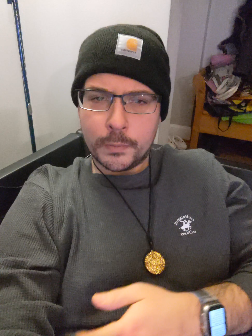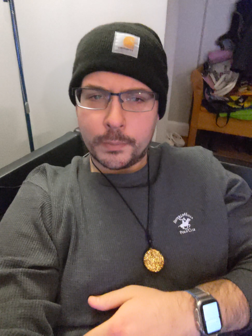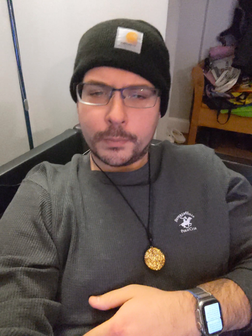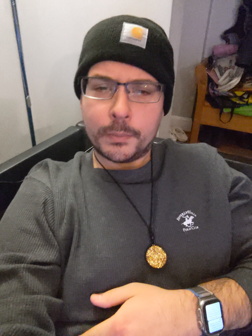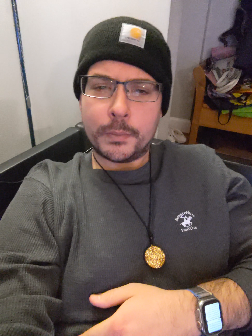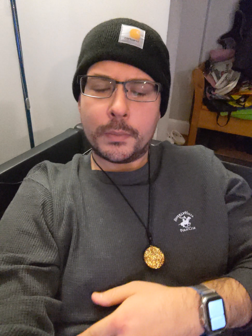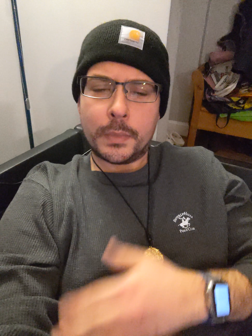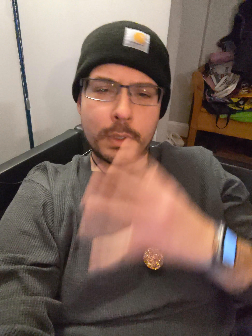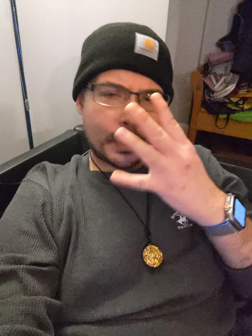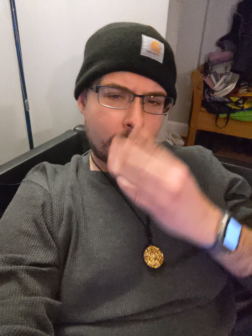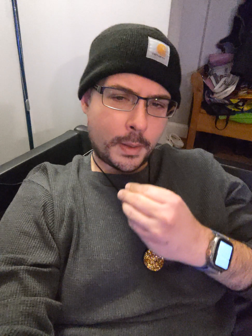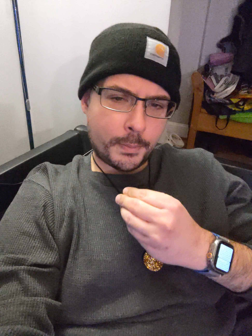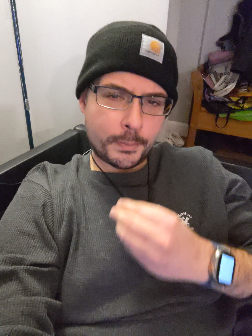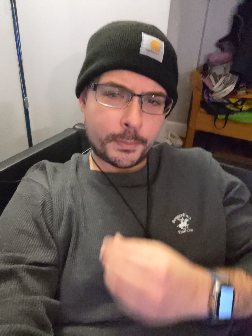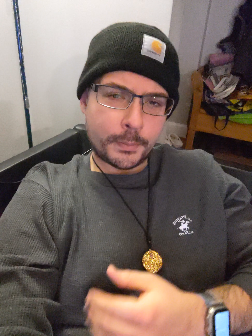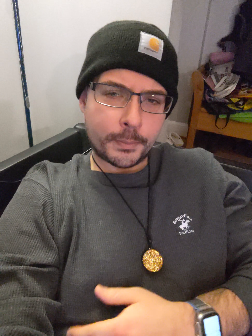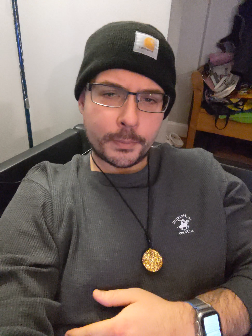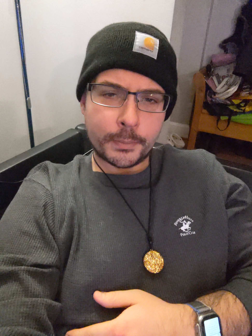nap